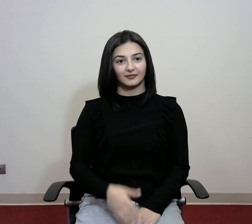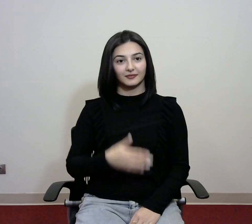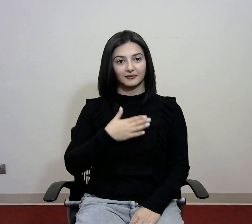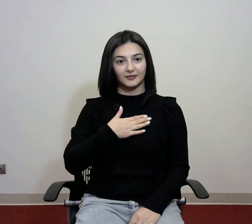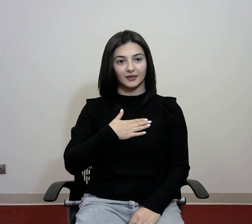mən